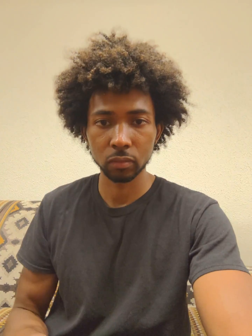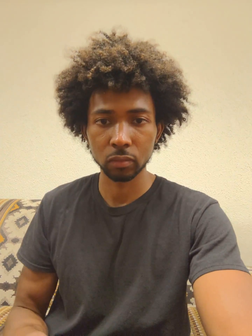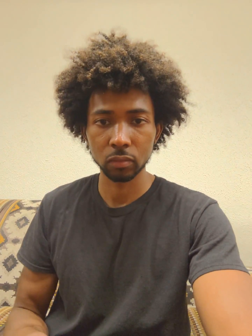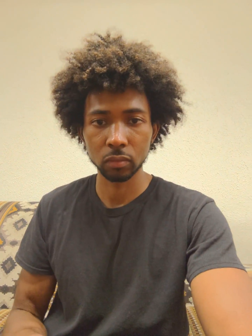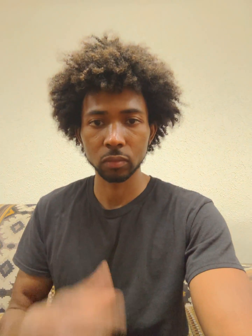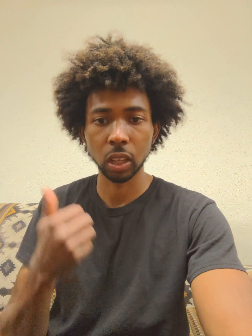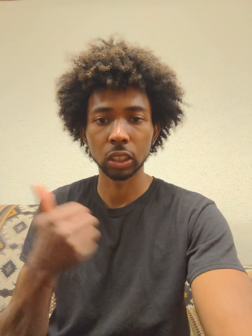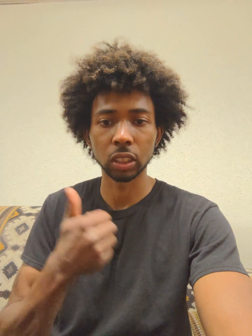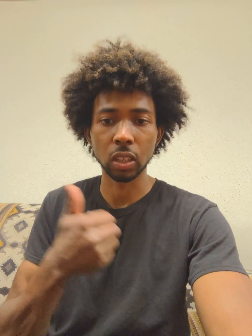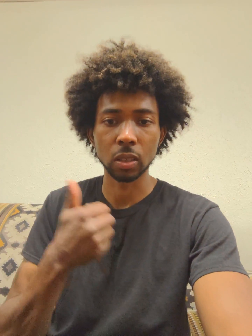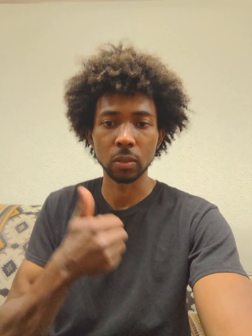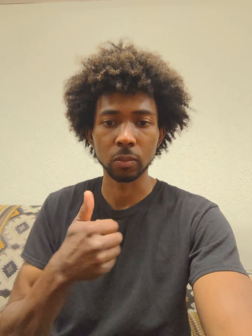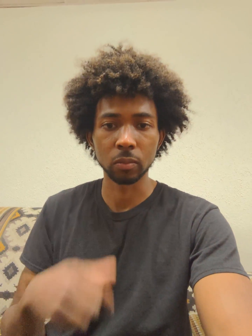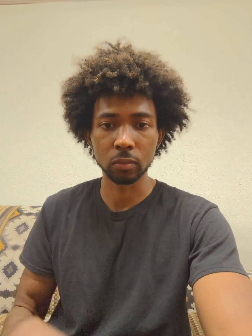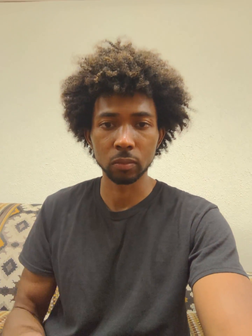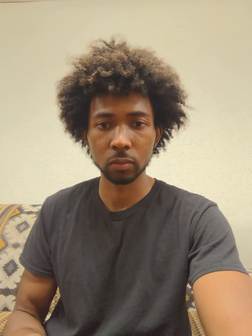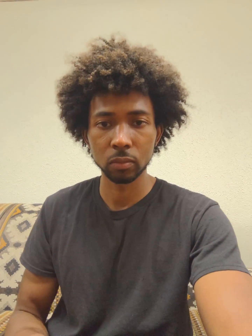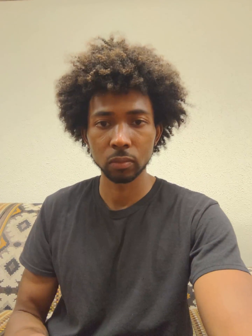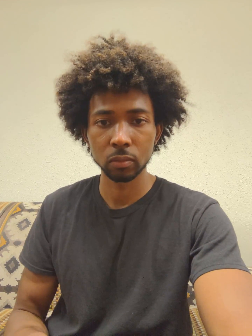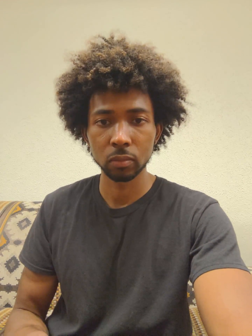game